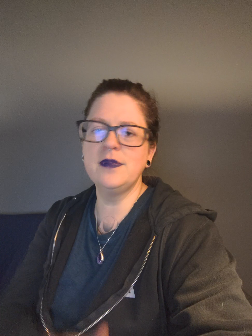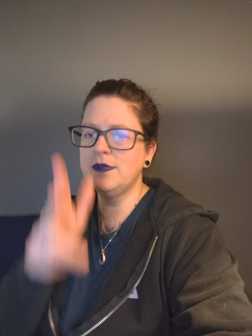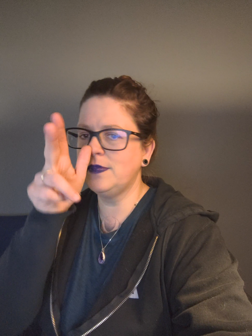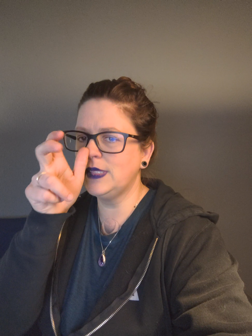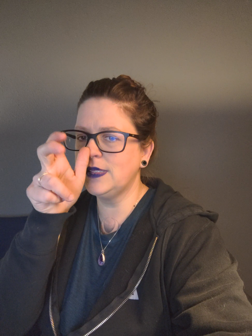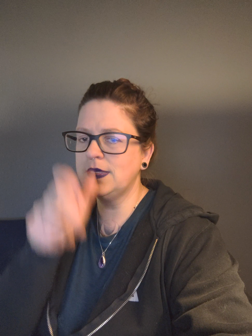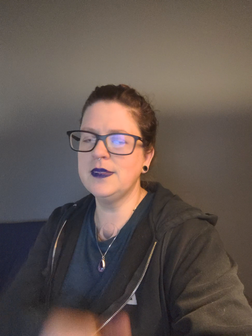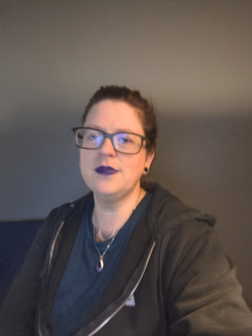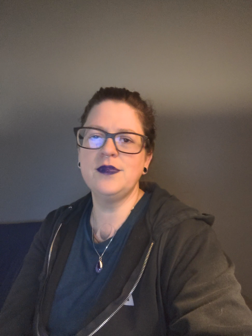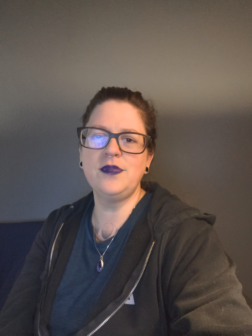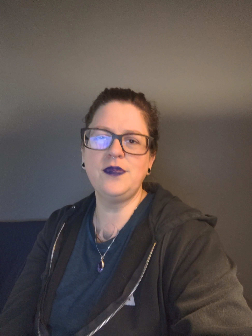bug